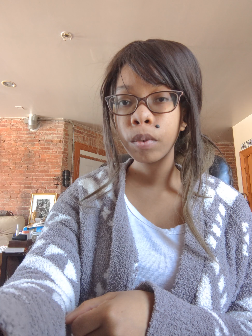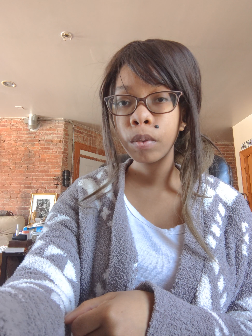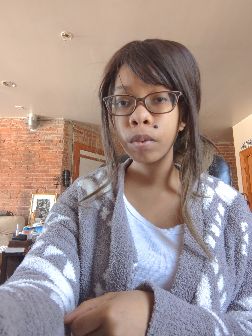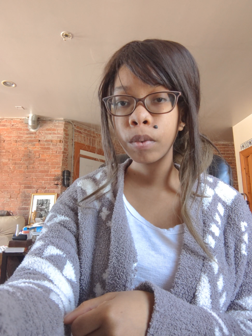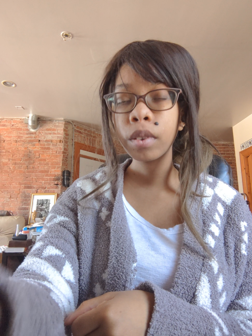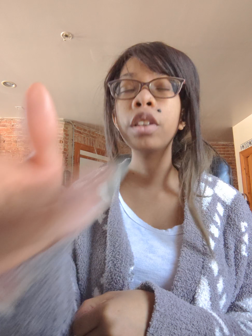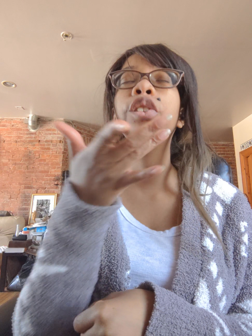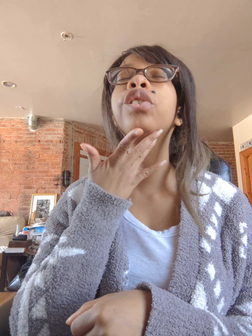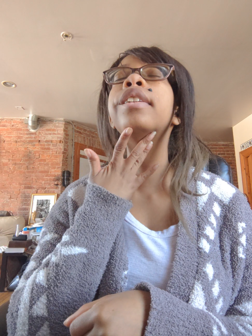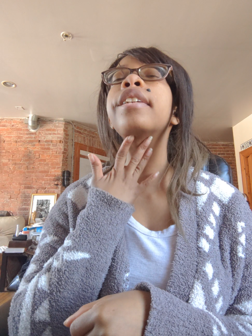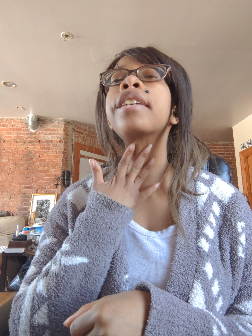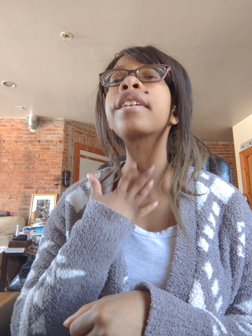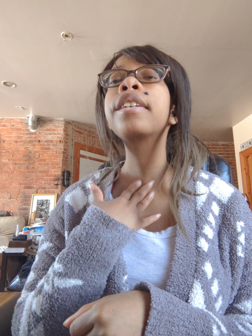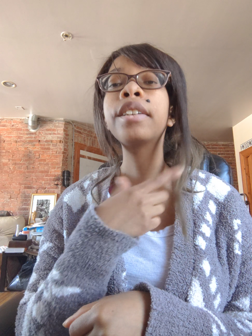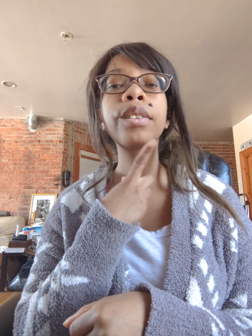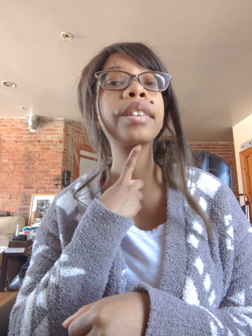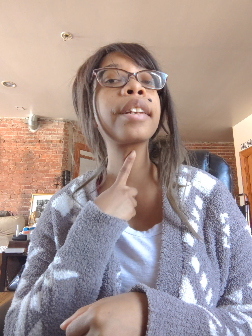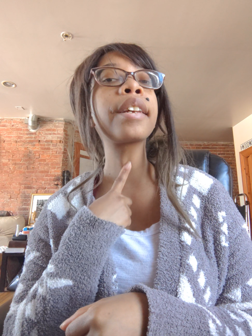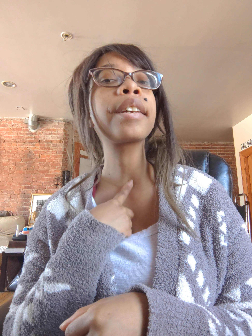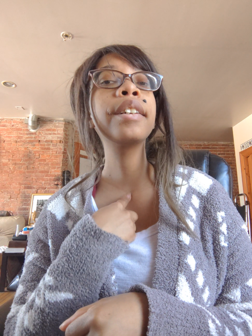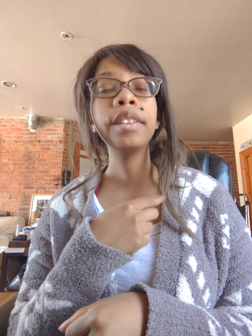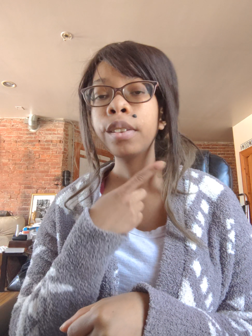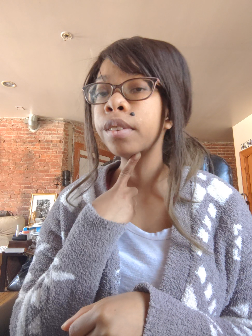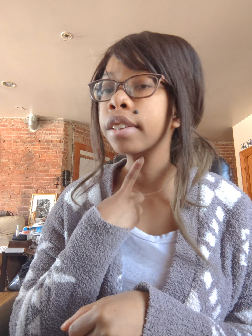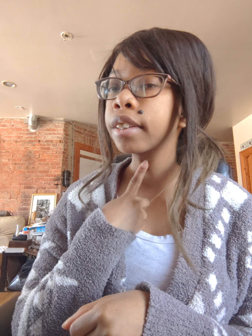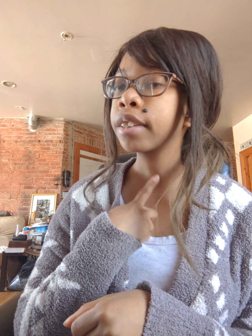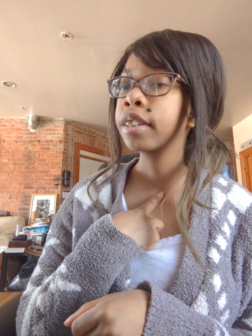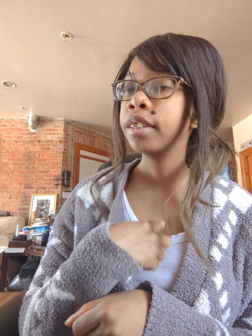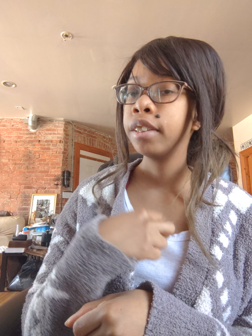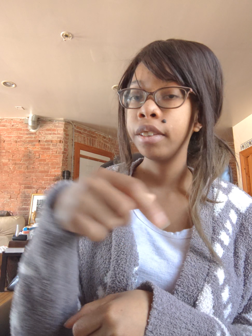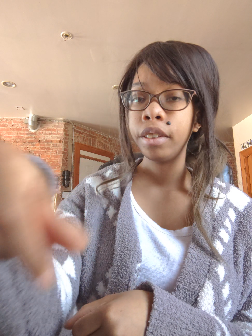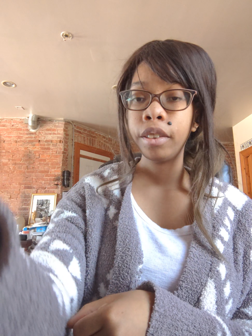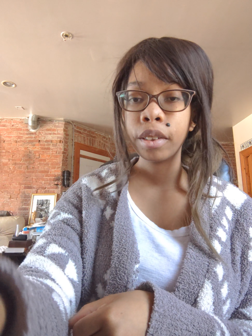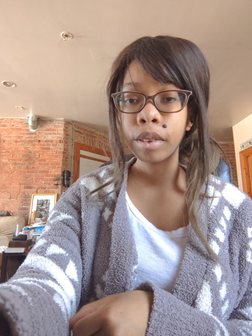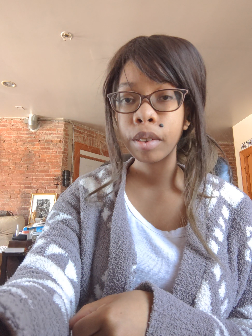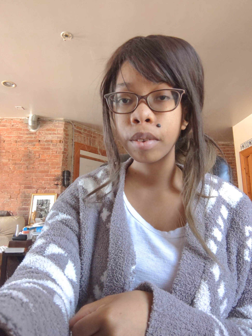thirsty